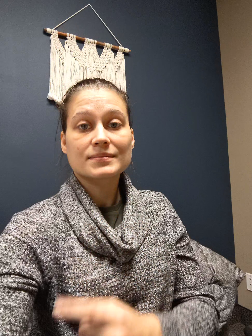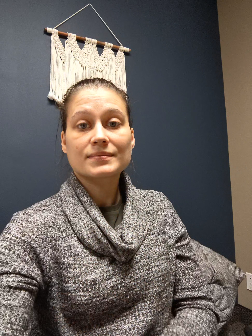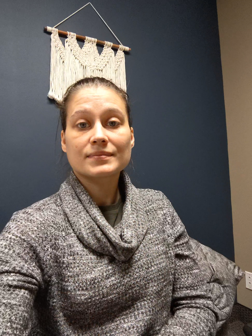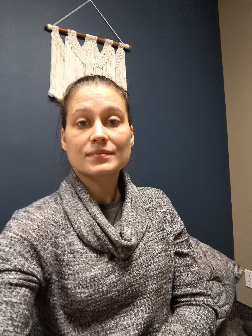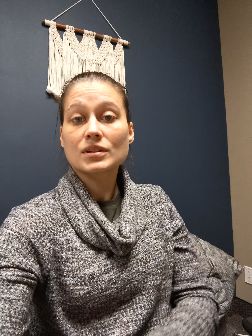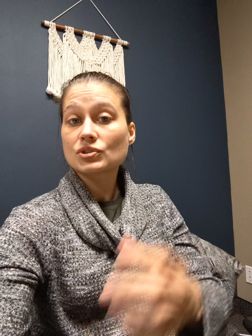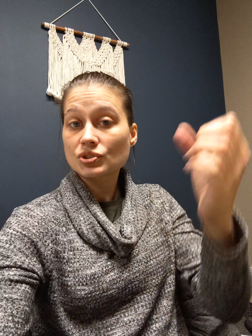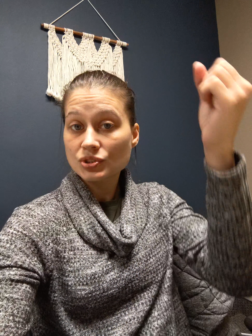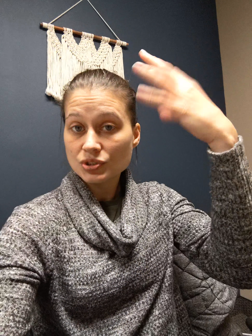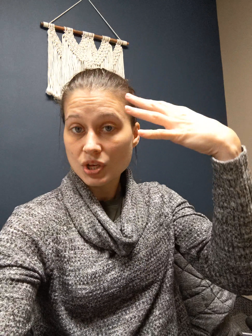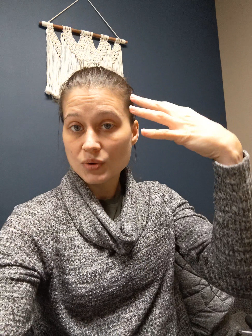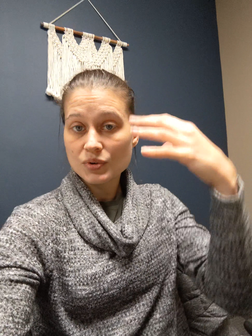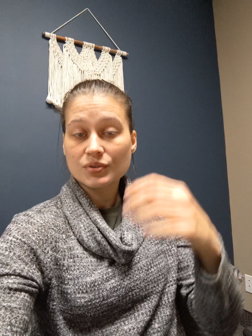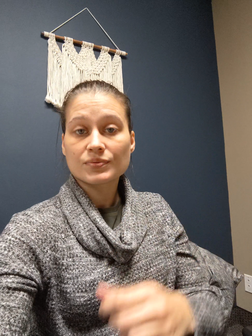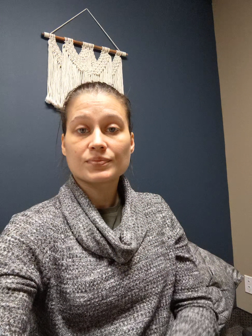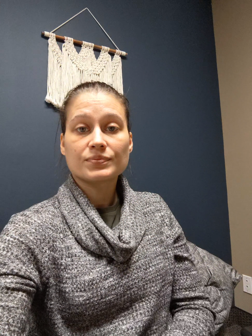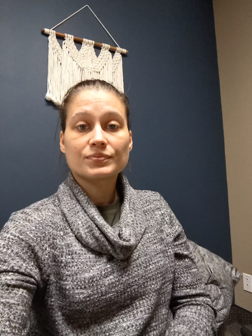shower